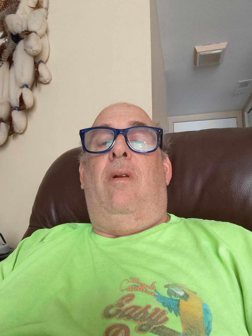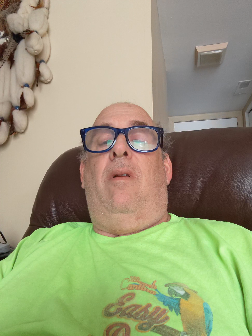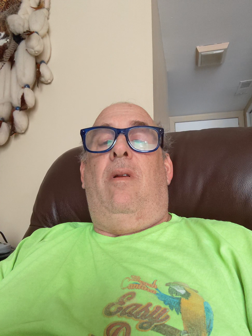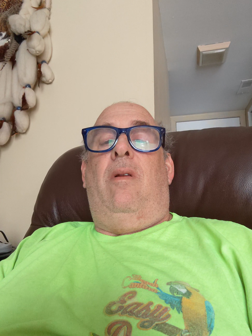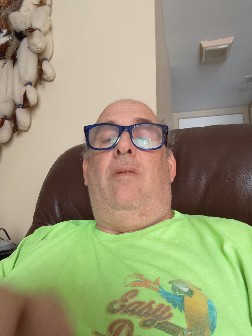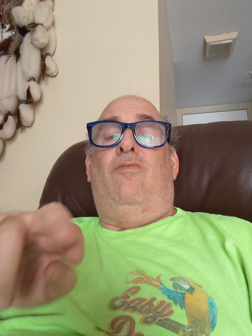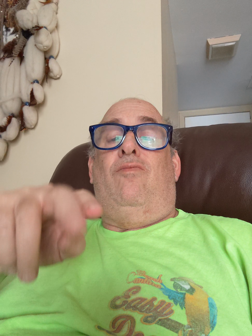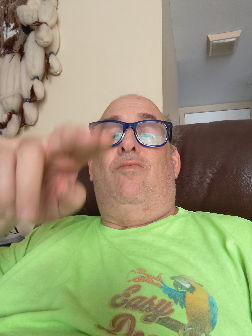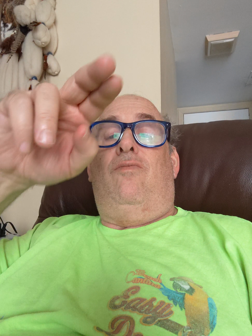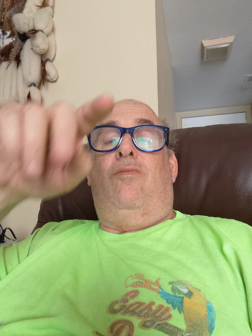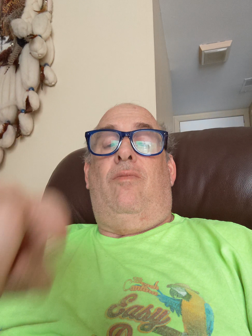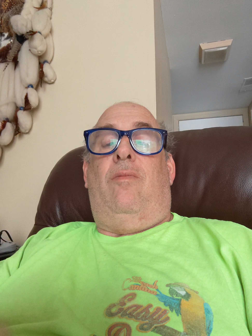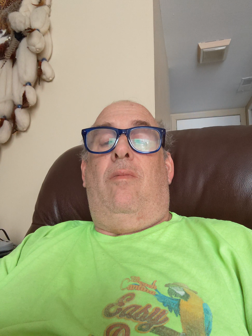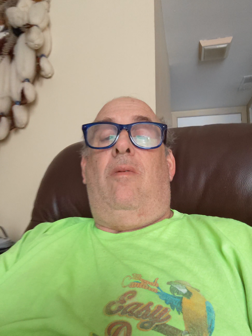stairs